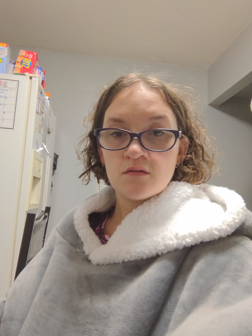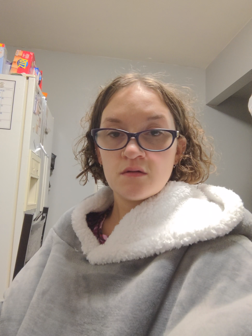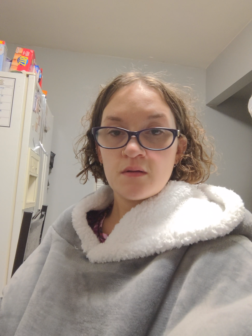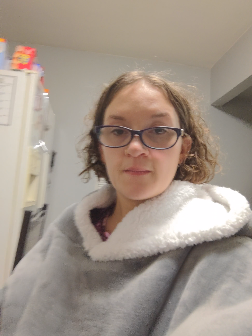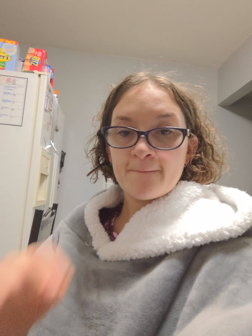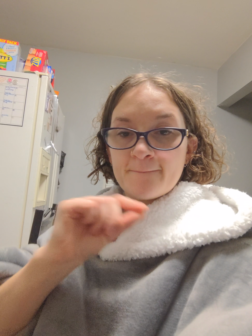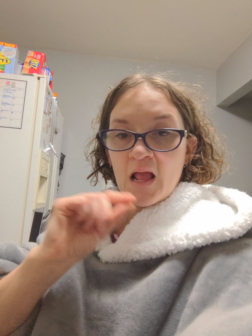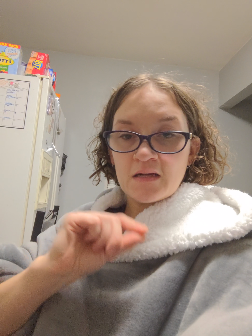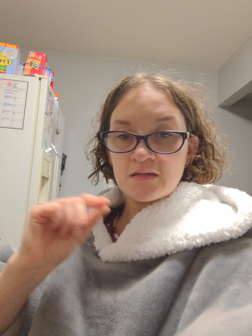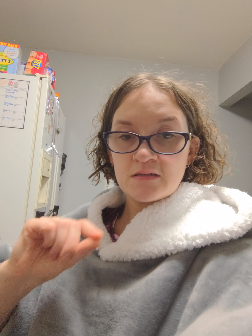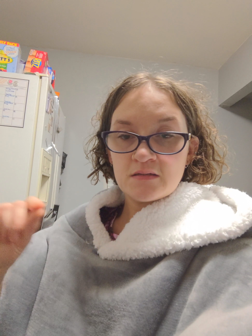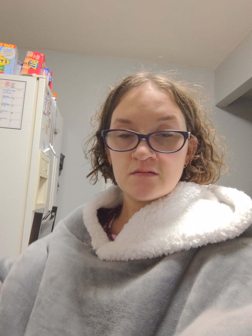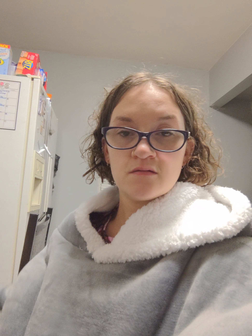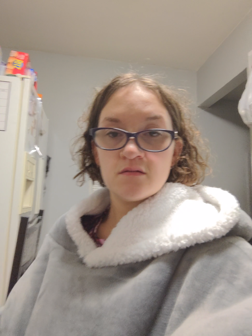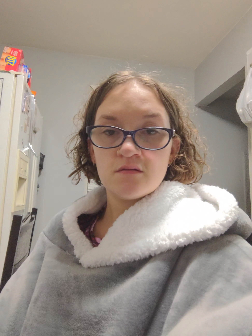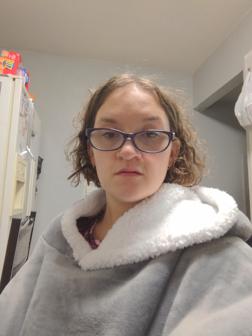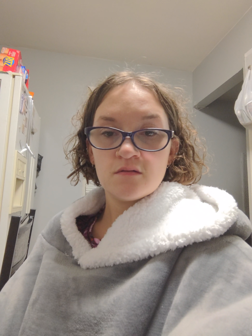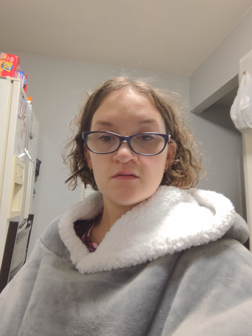pen